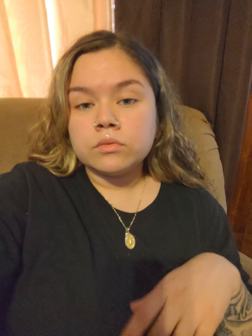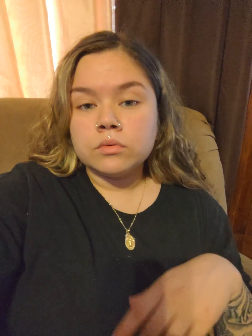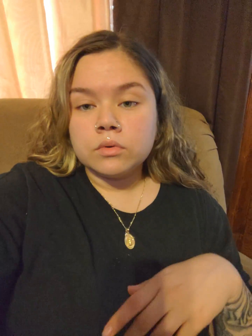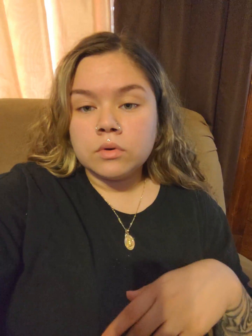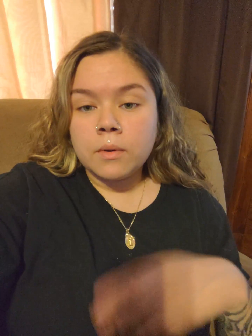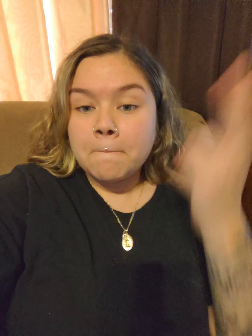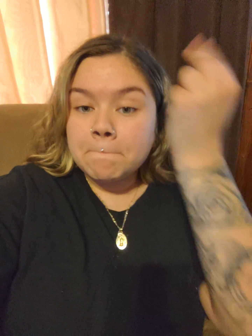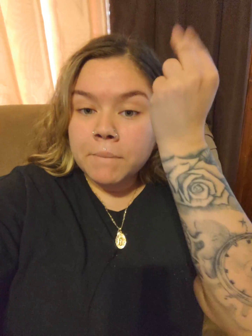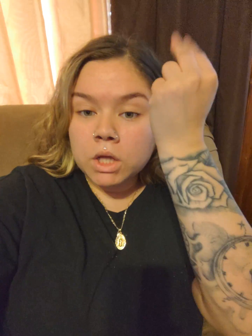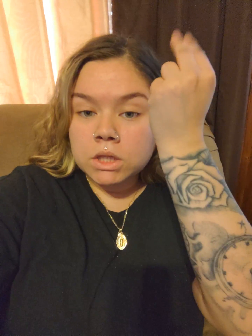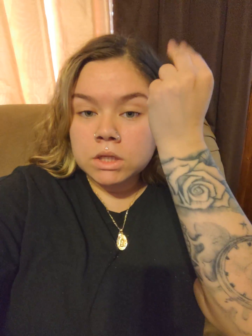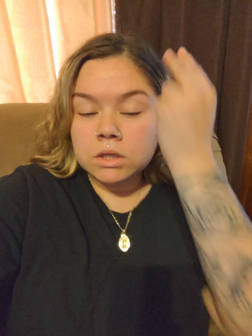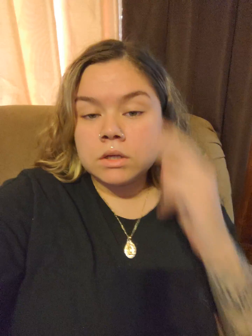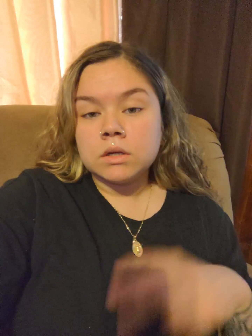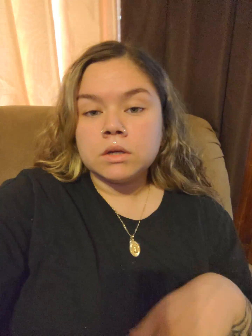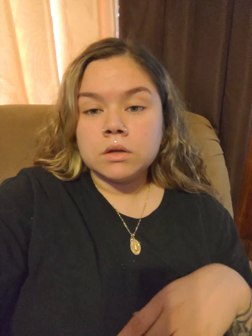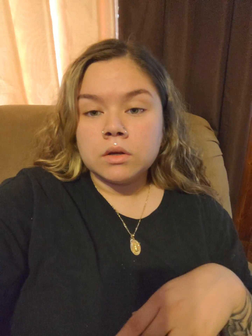bunny